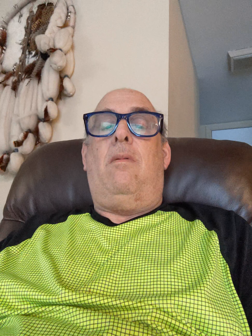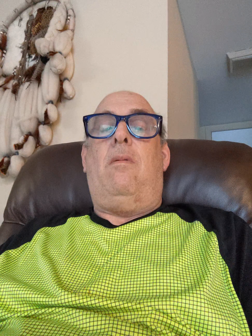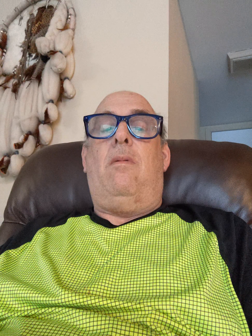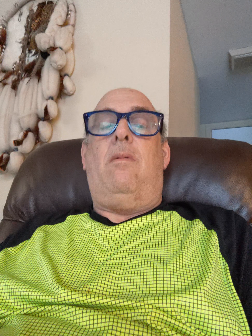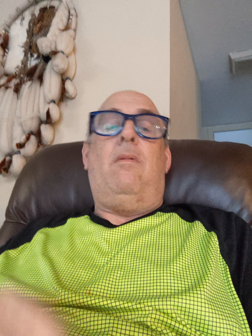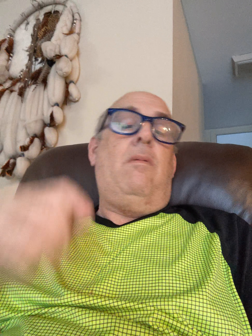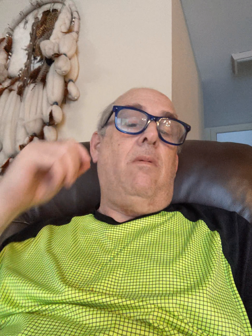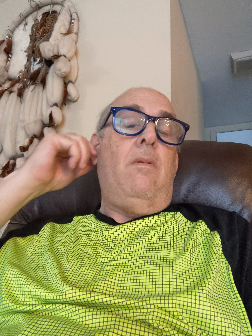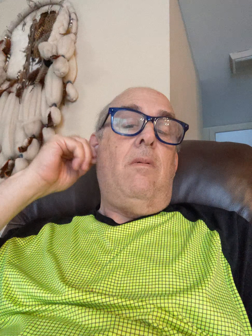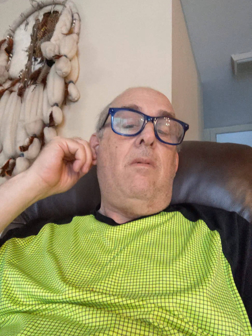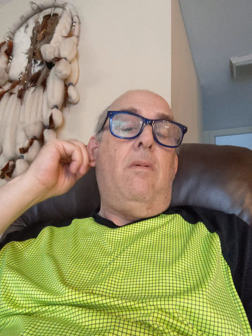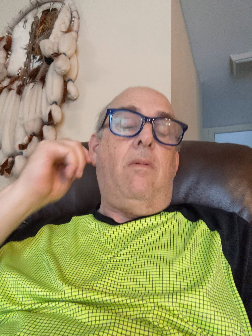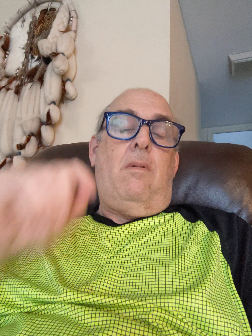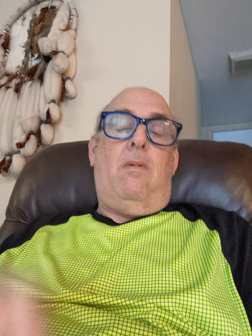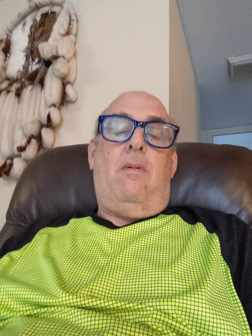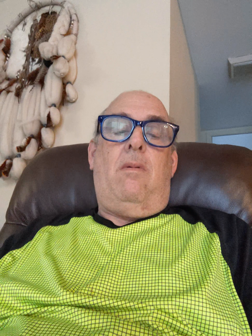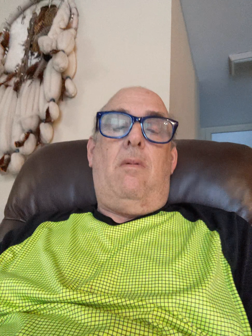ear